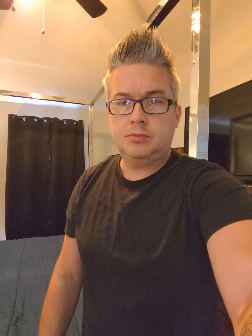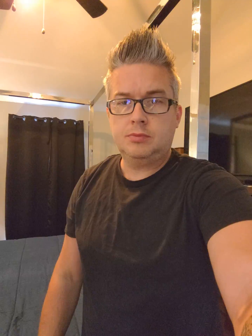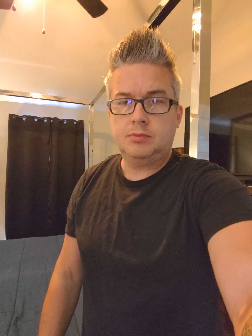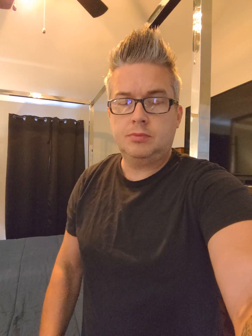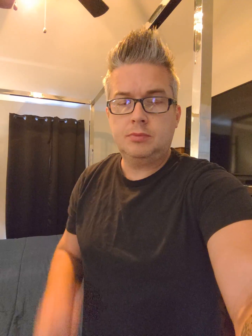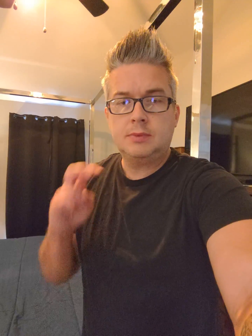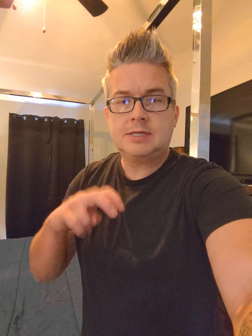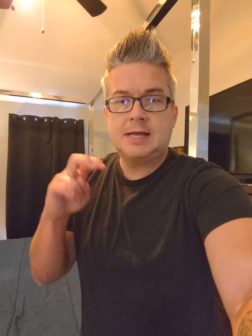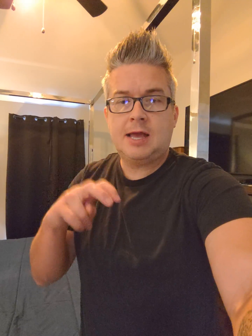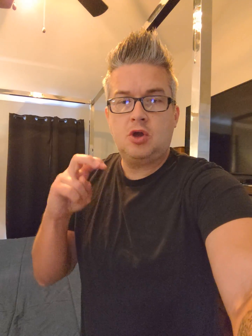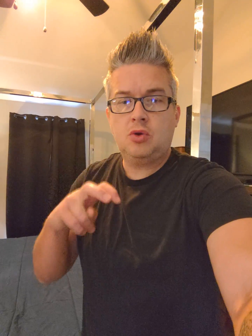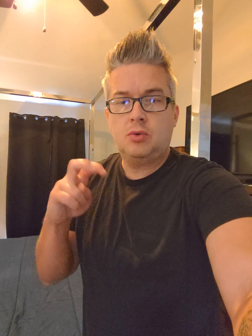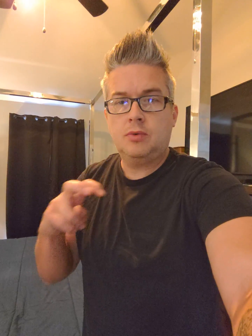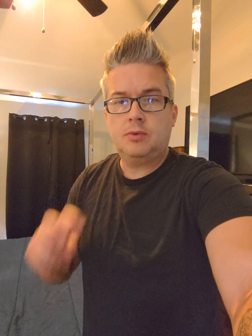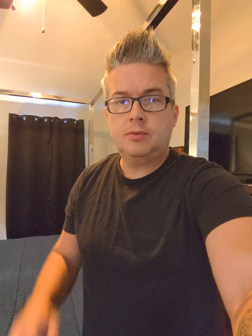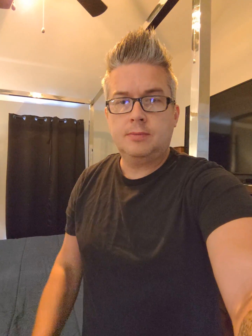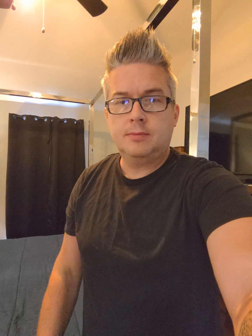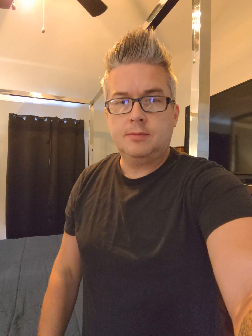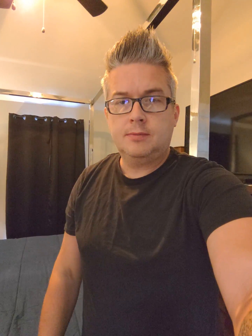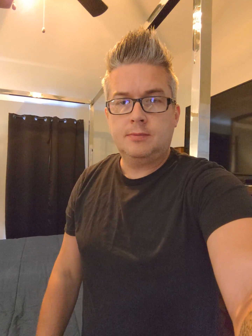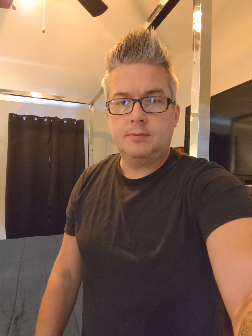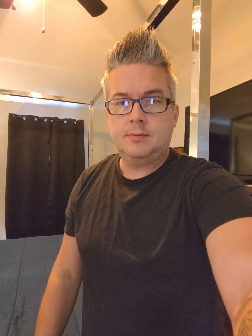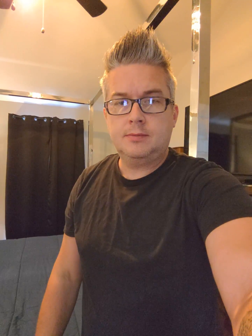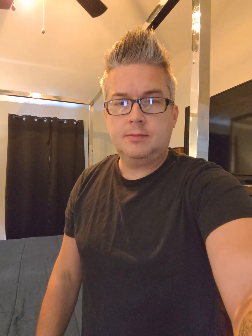potato